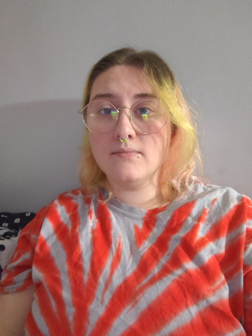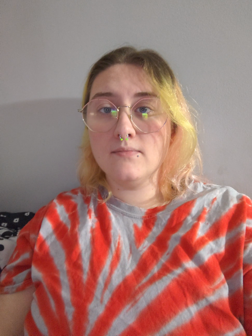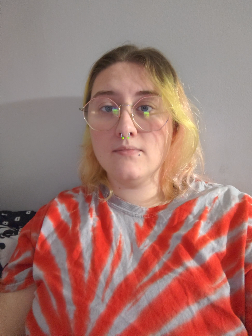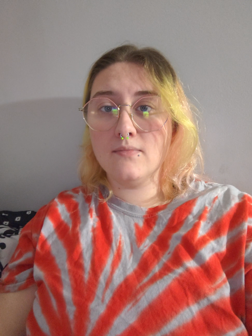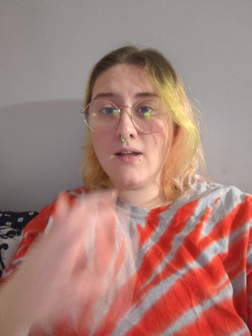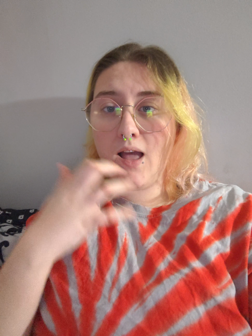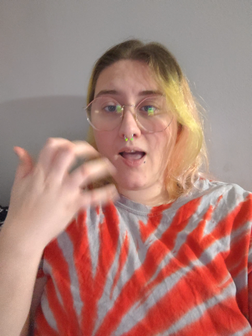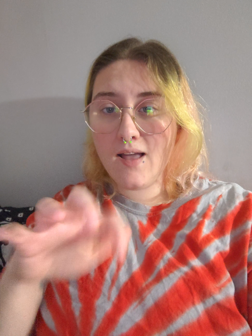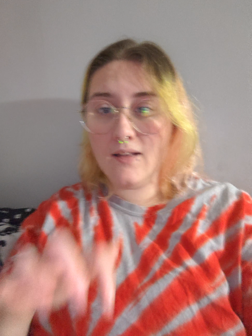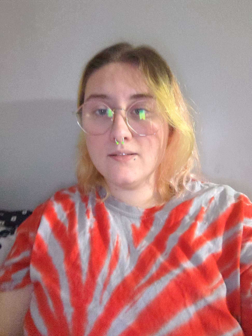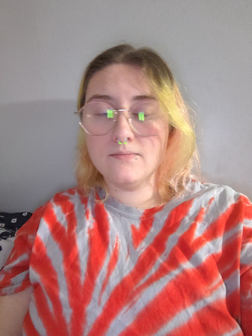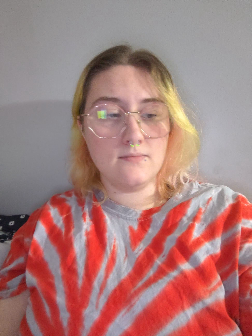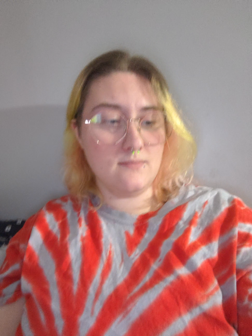hot